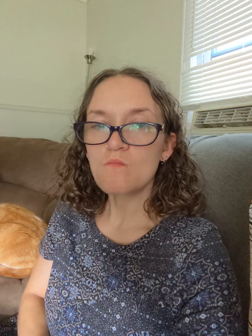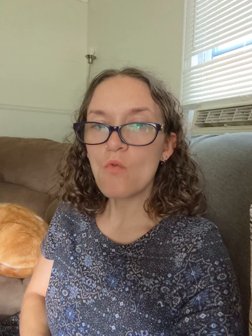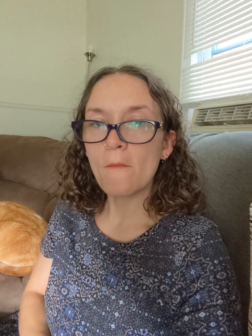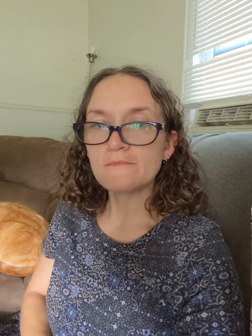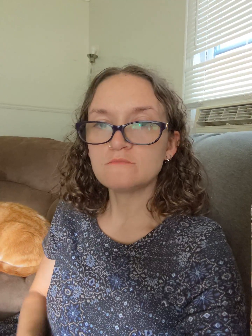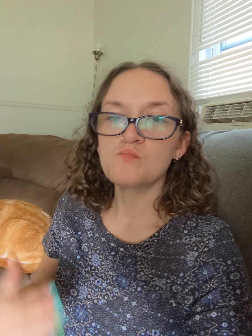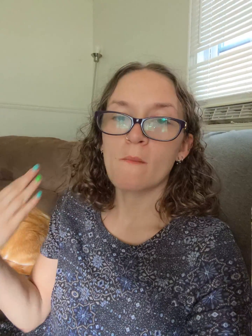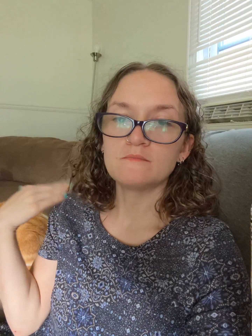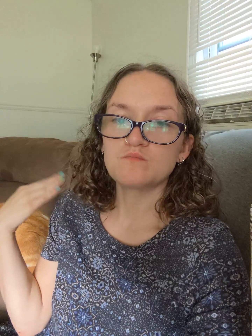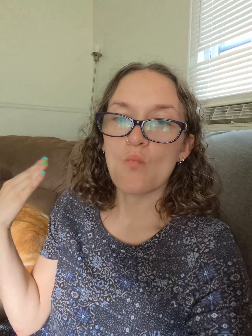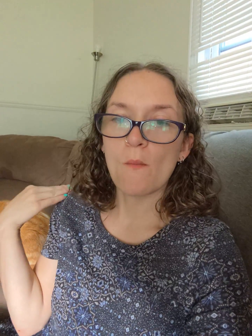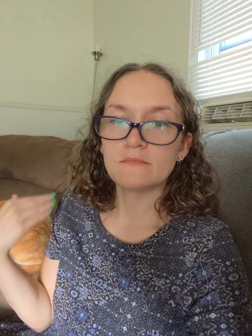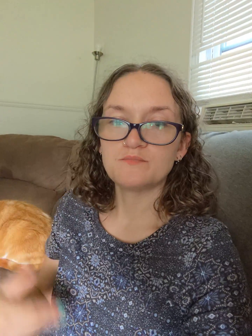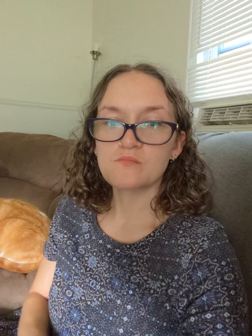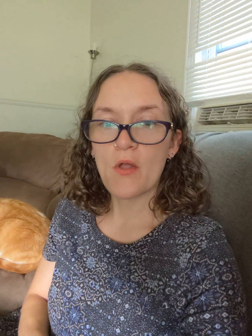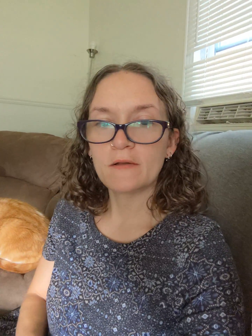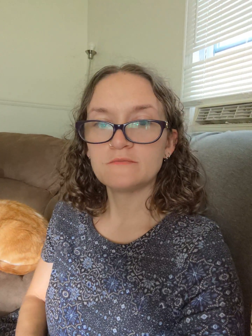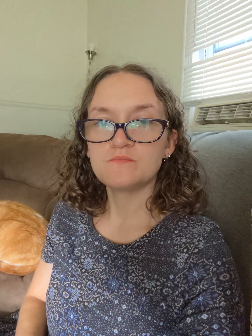shoulder